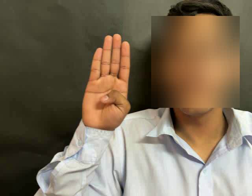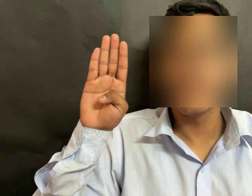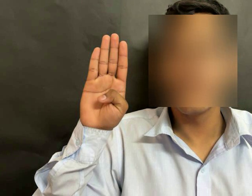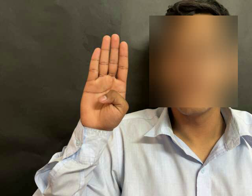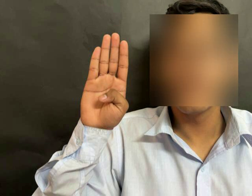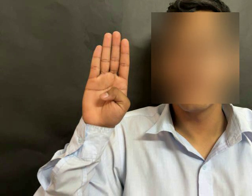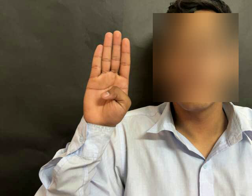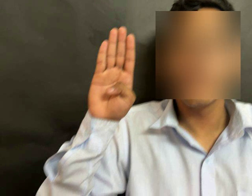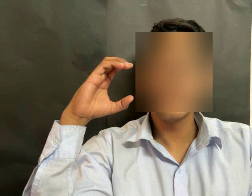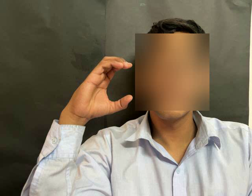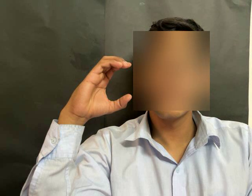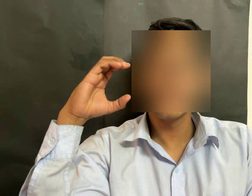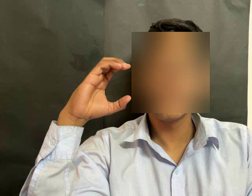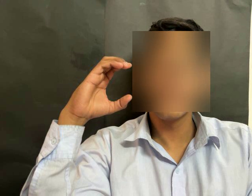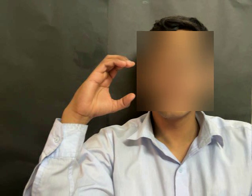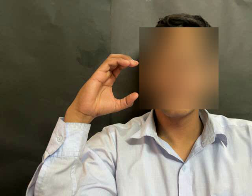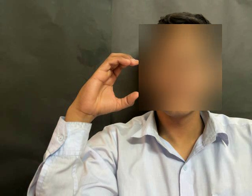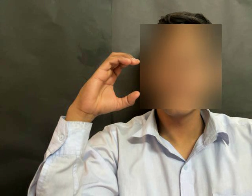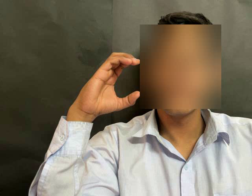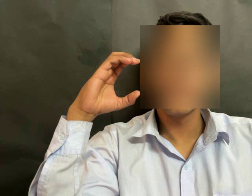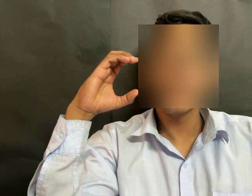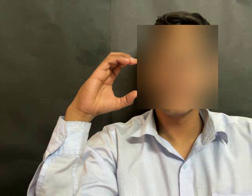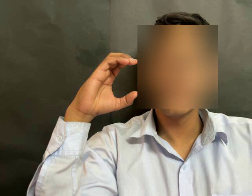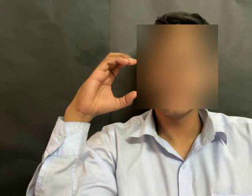C